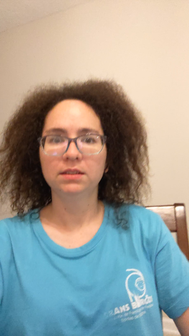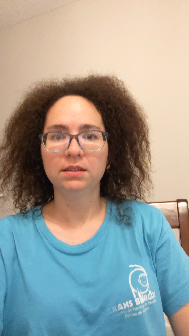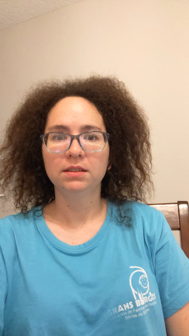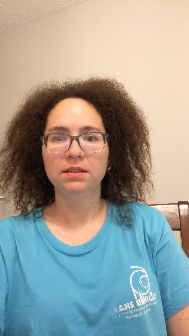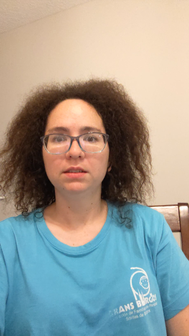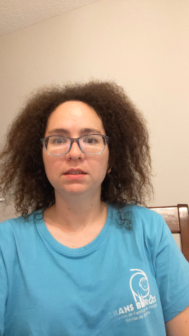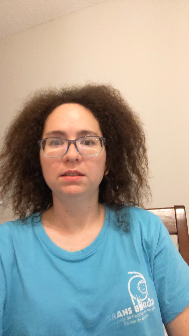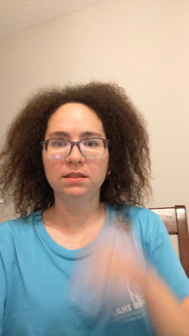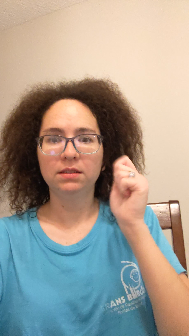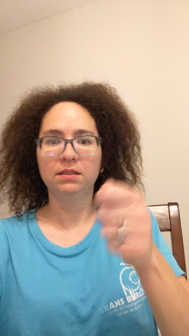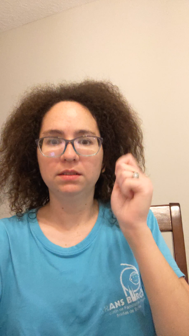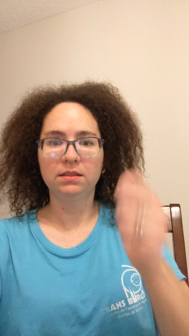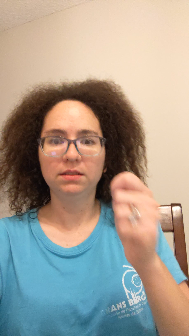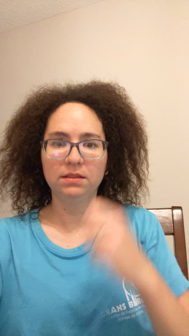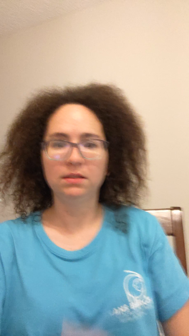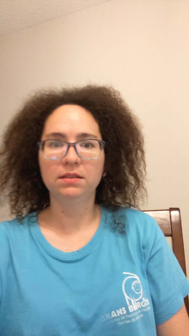hammer